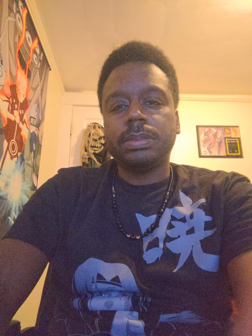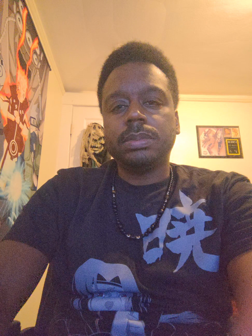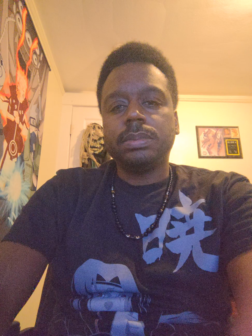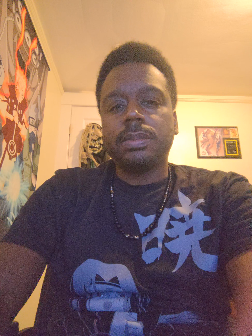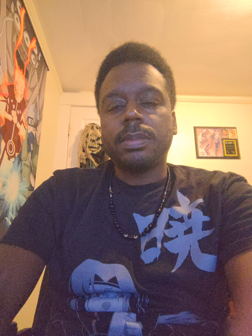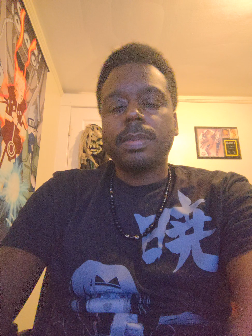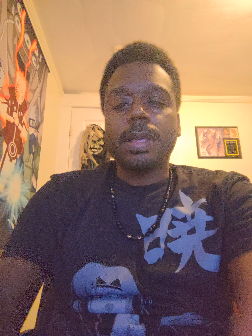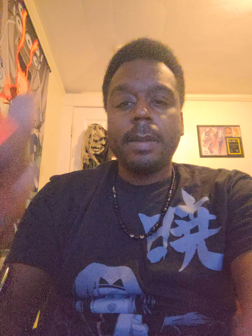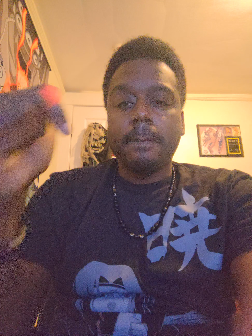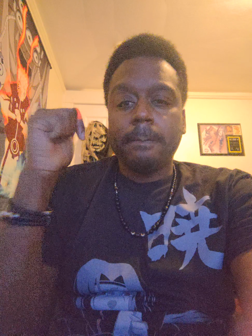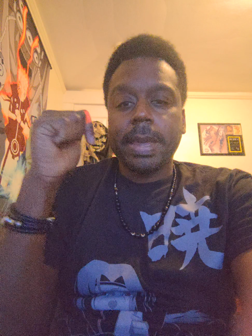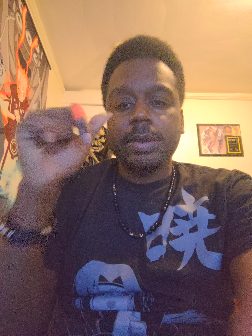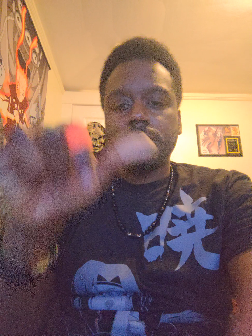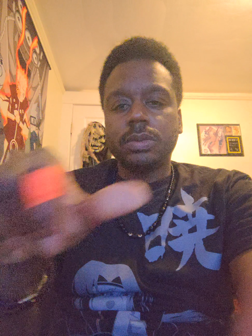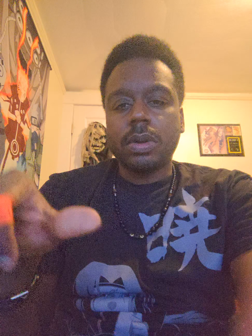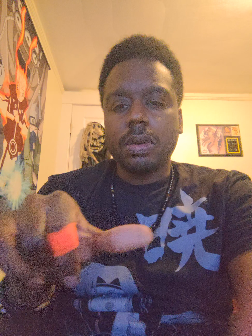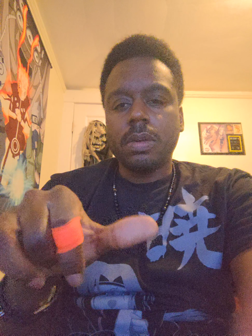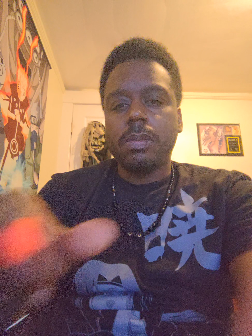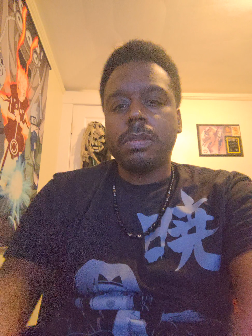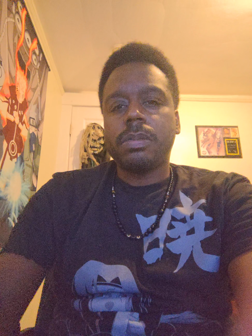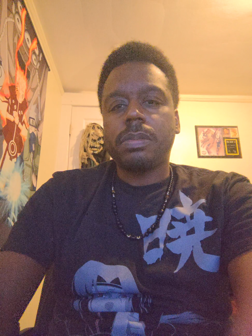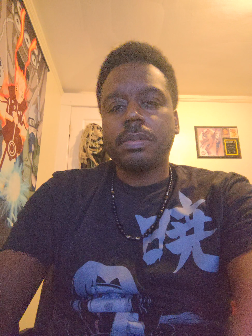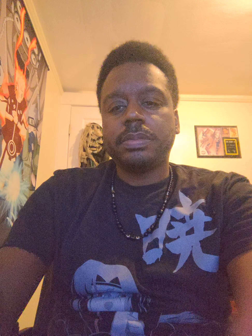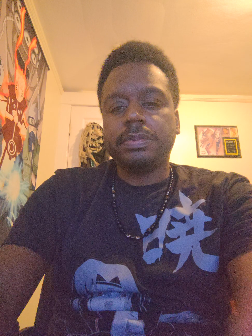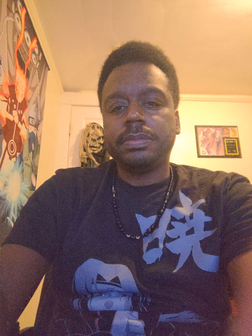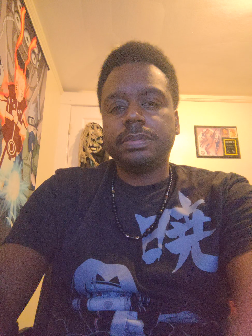backyard